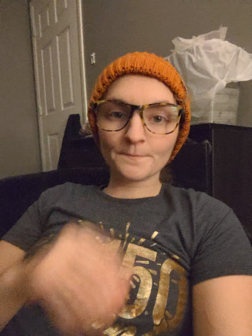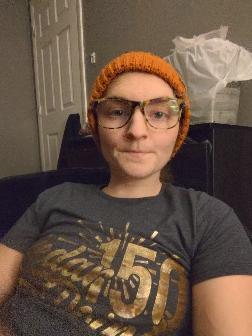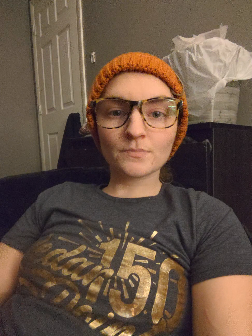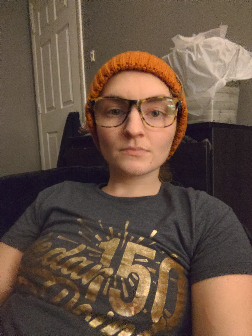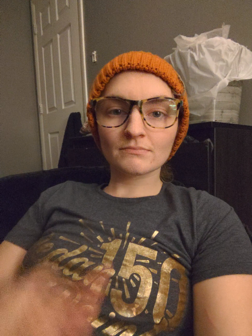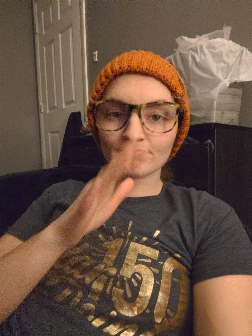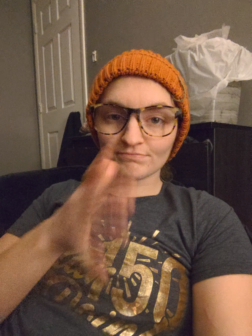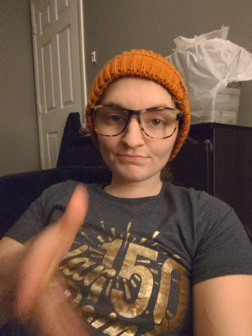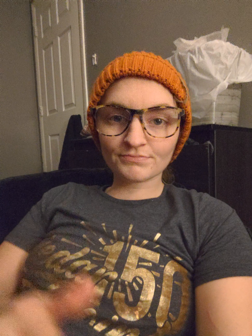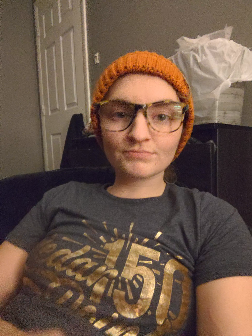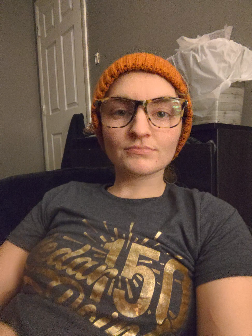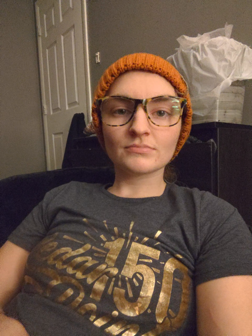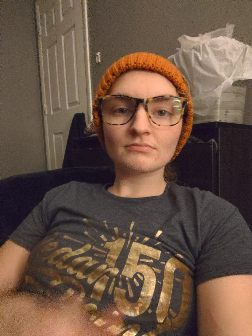grandma